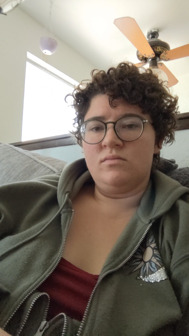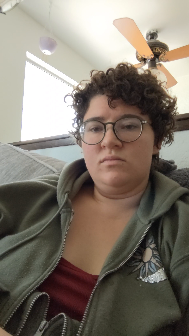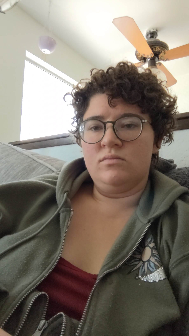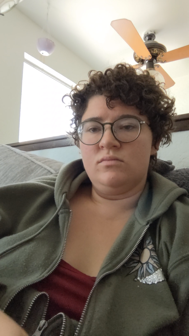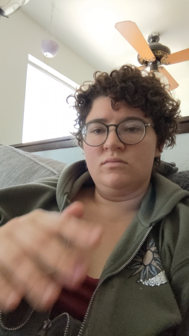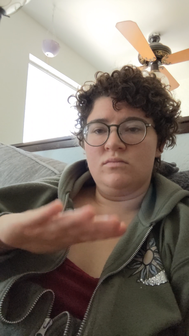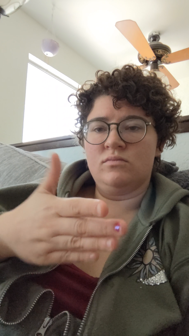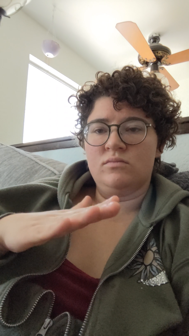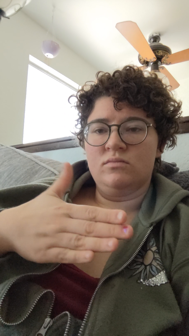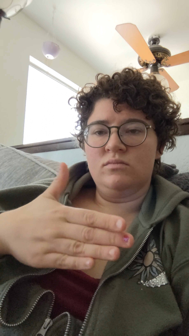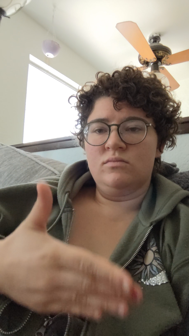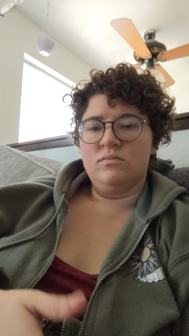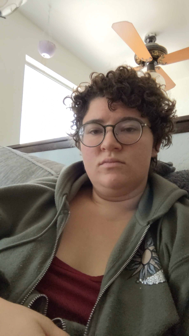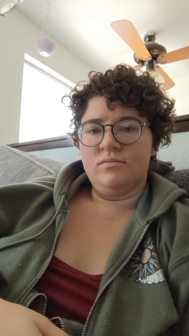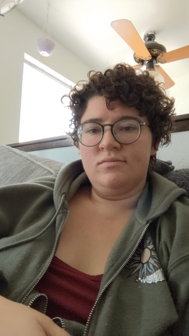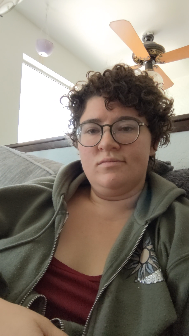cook